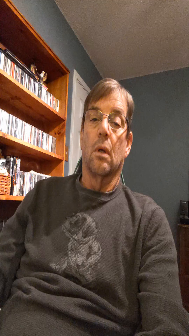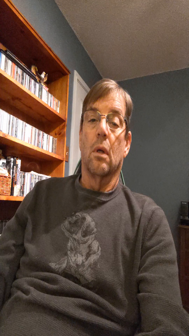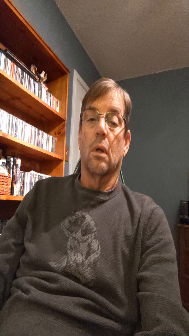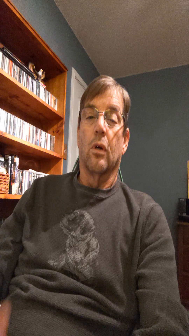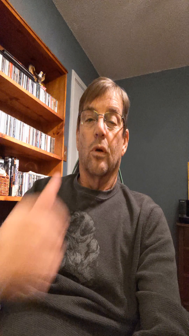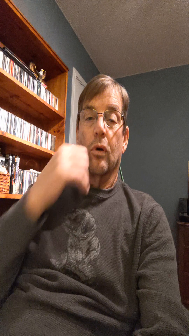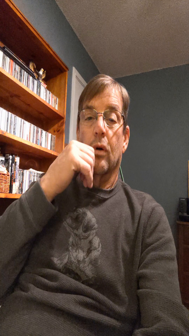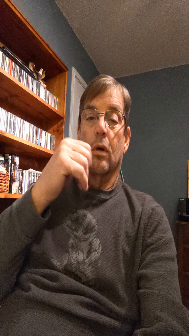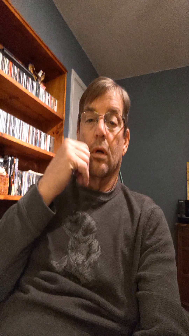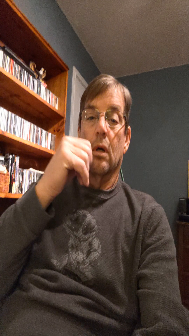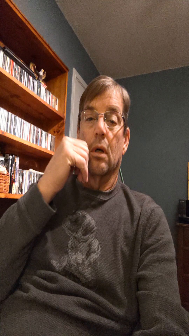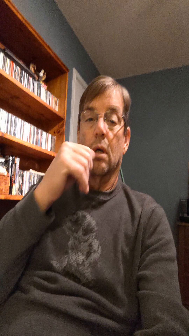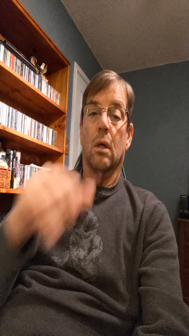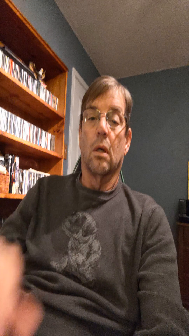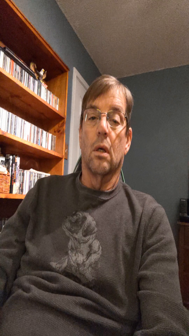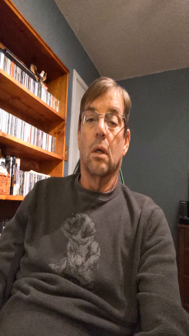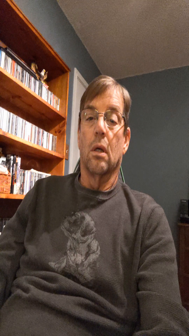girl